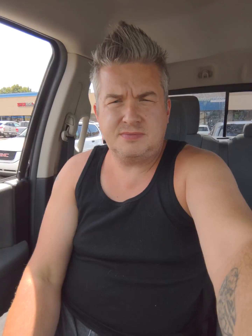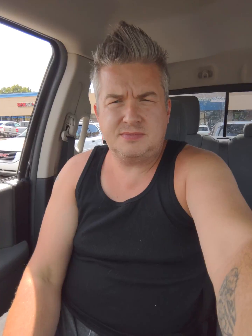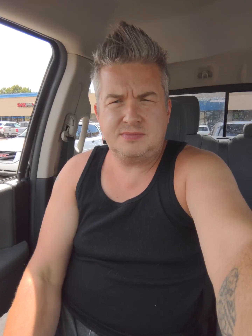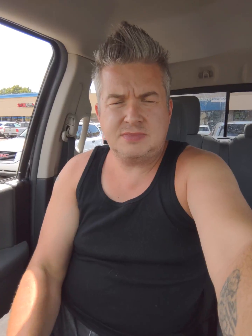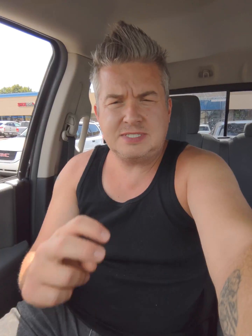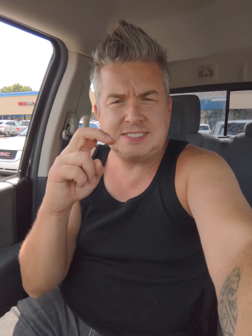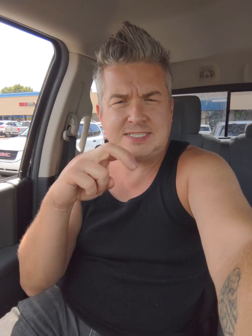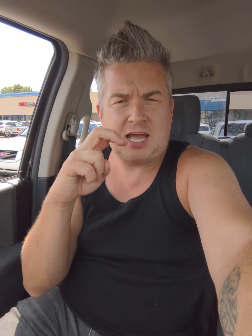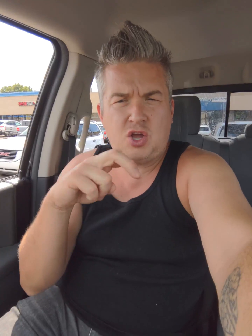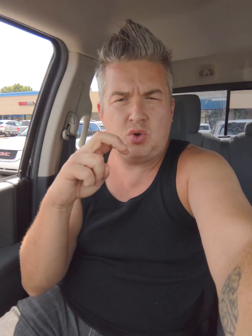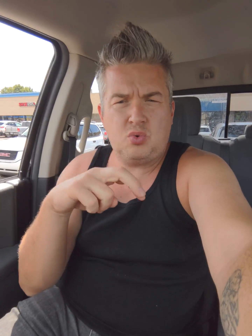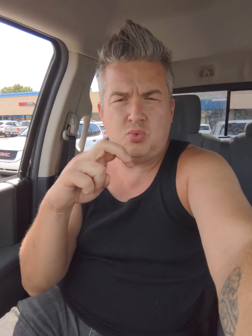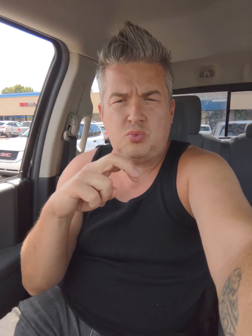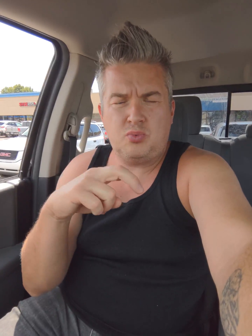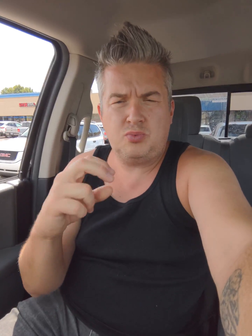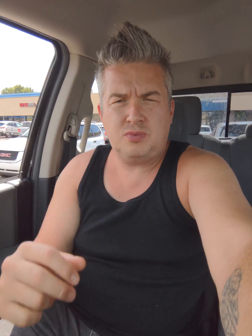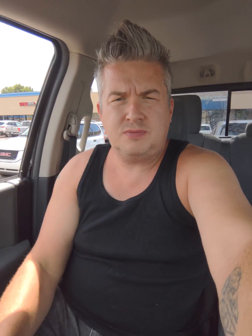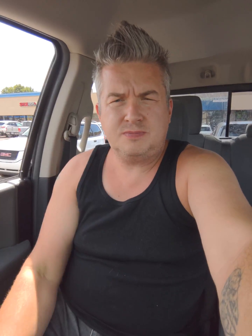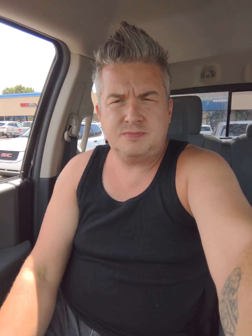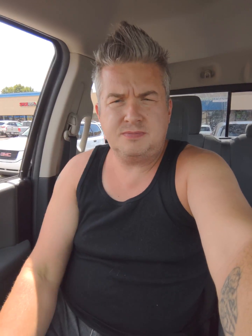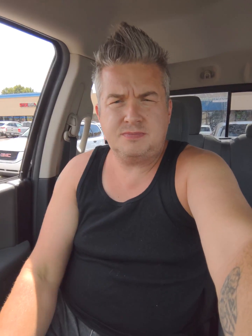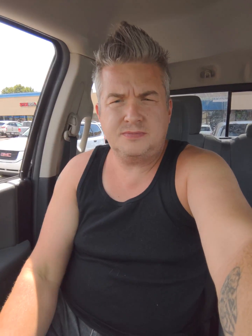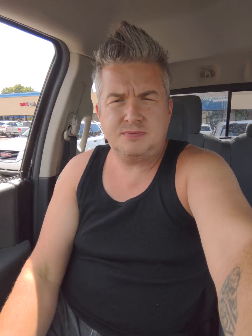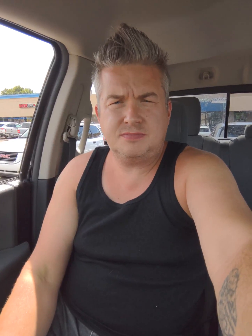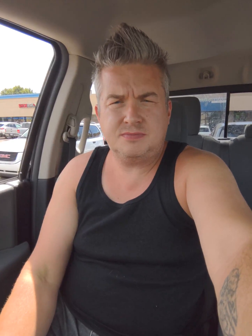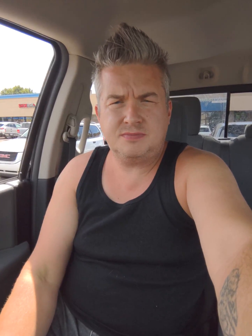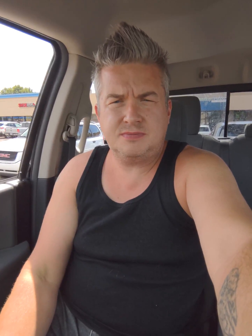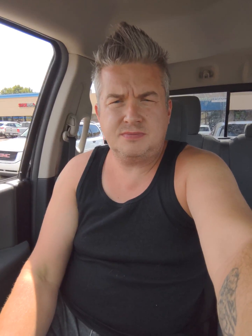potato